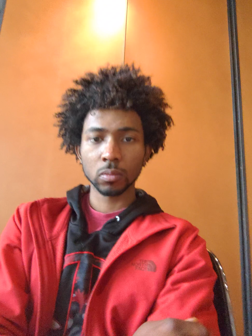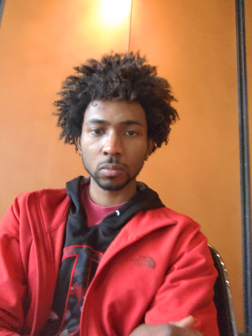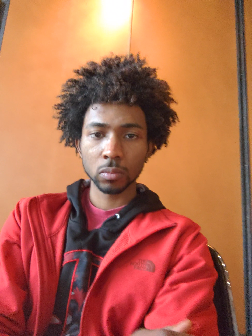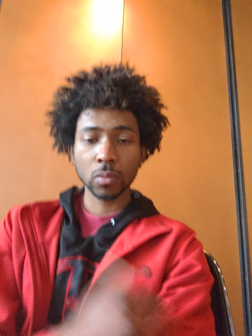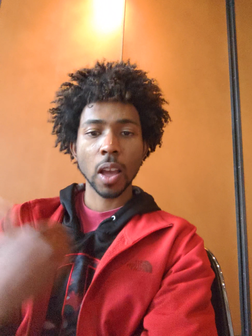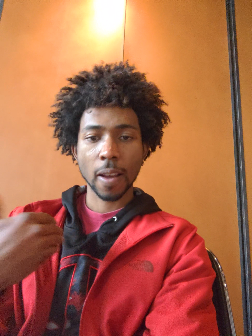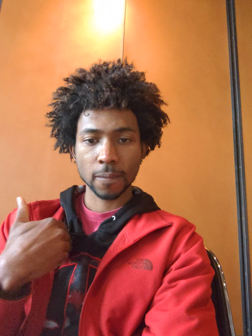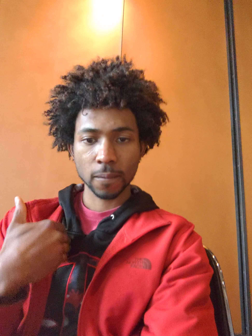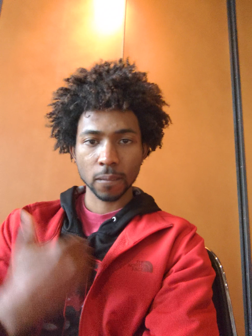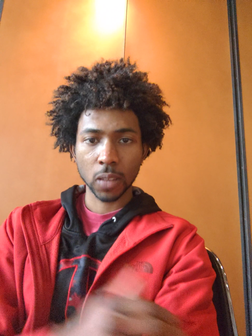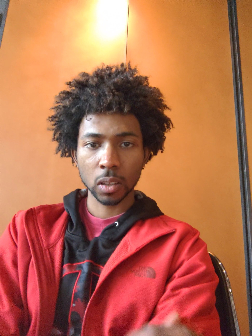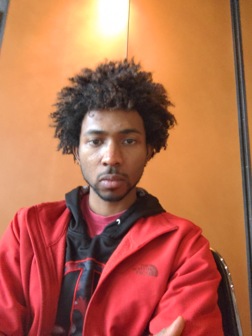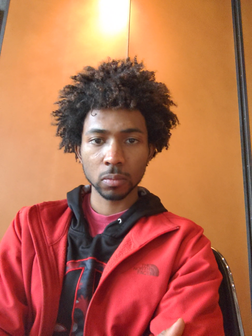have